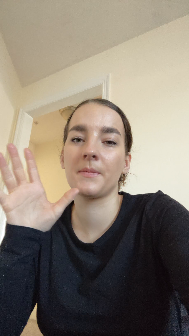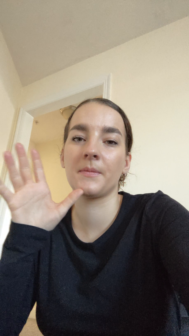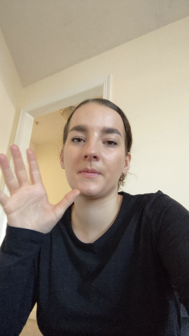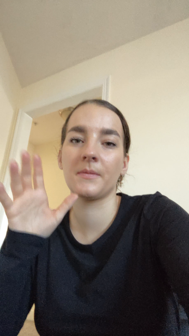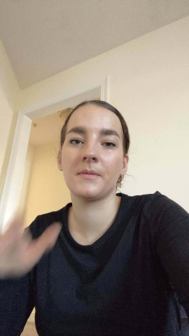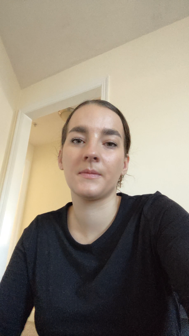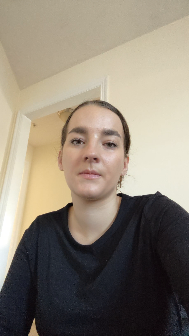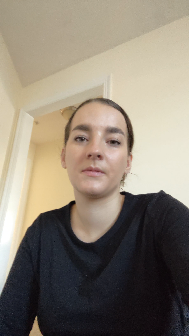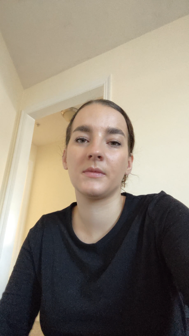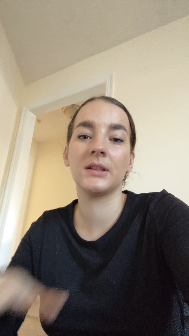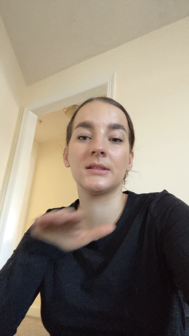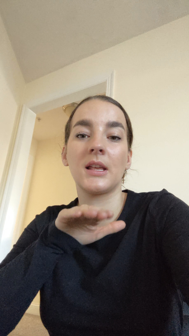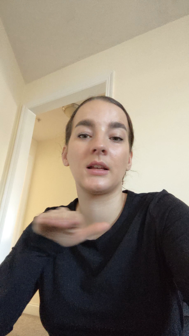nice